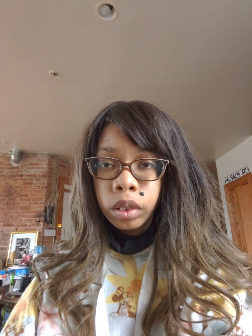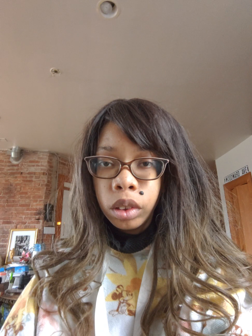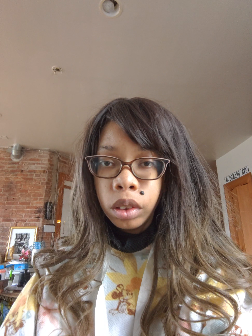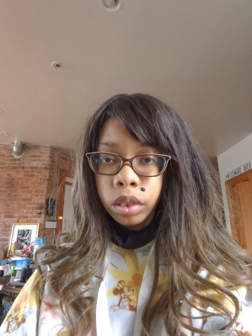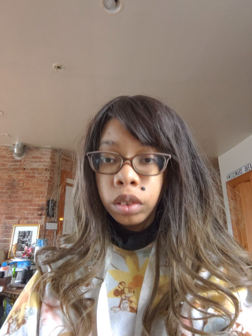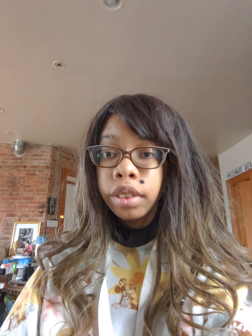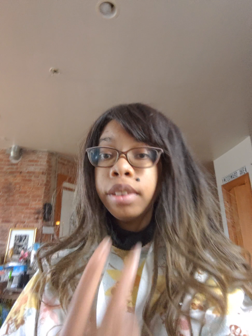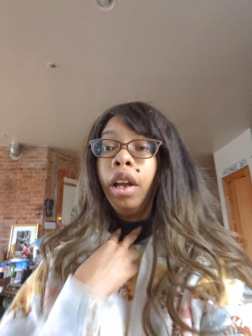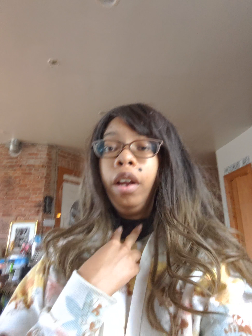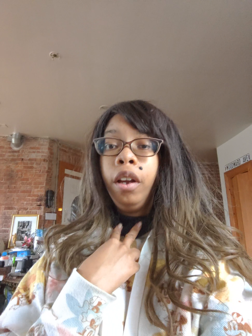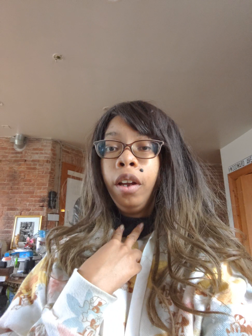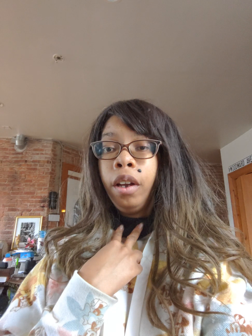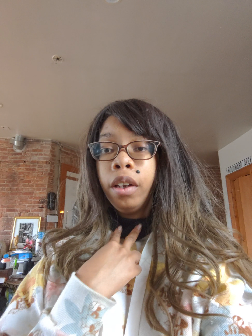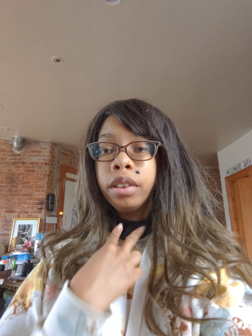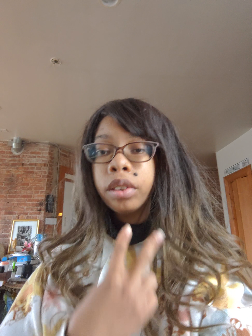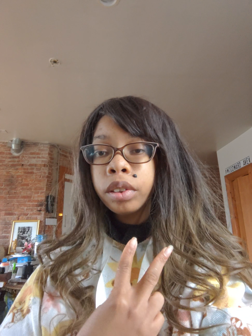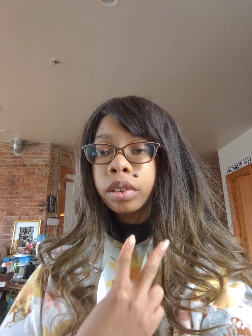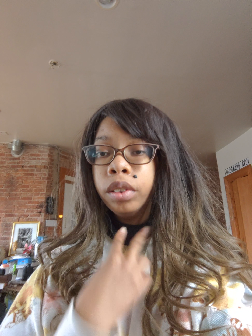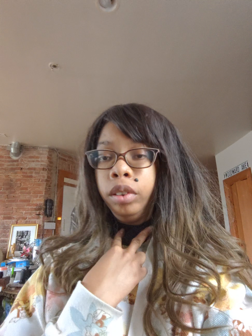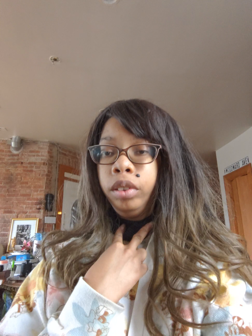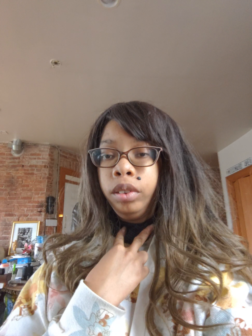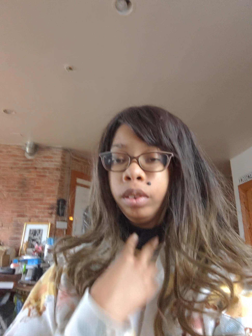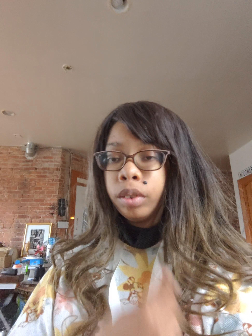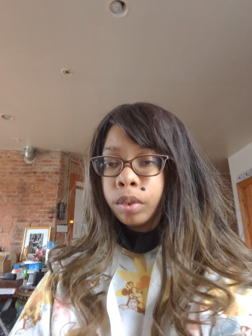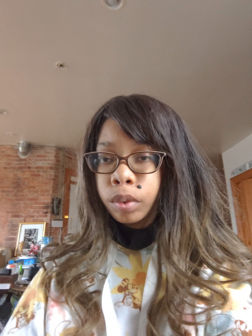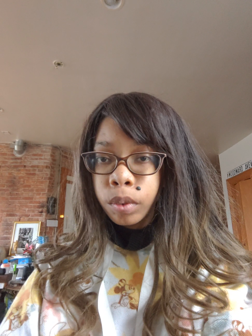stuck